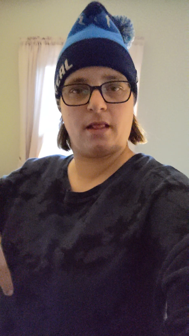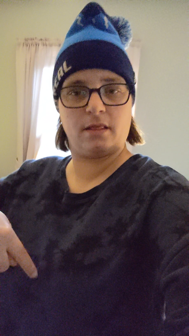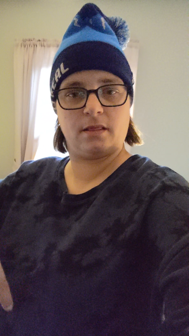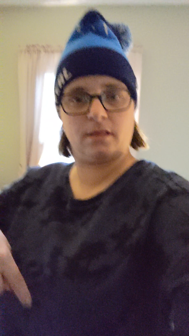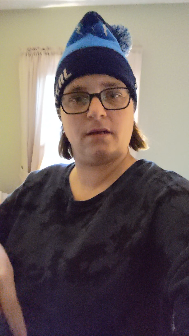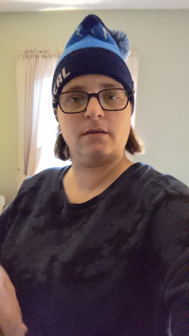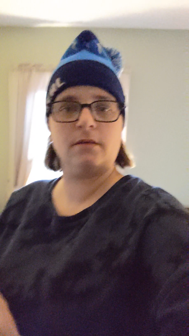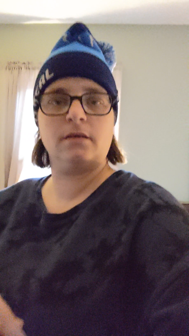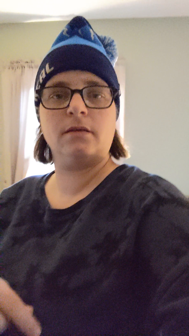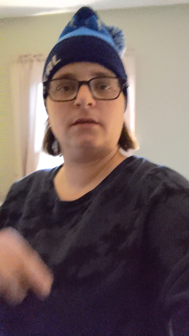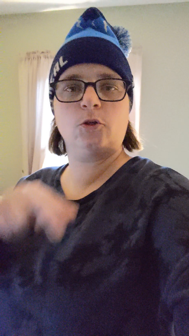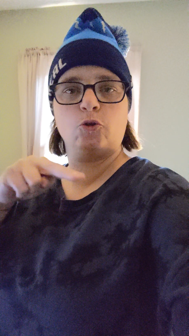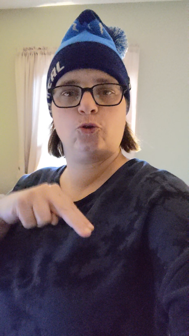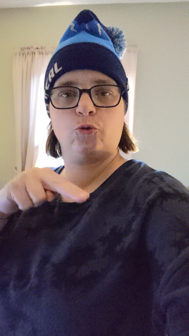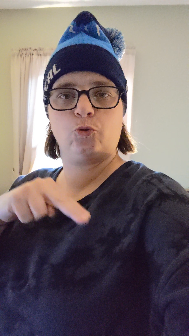nurse